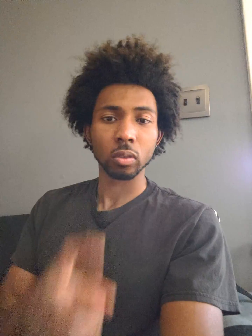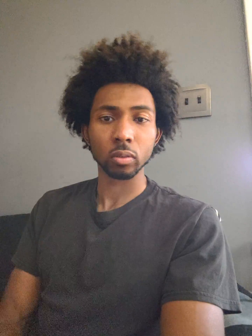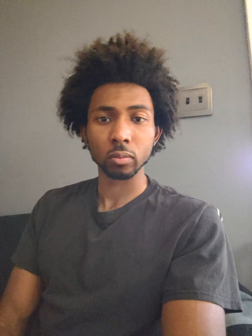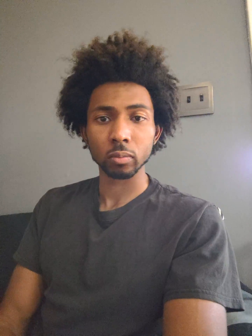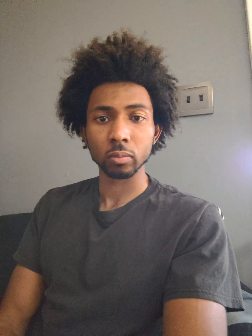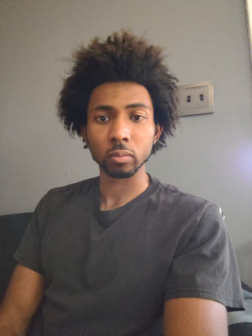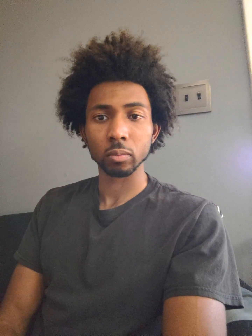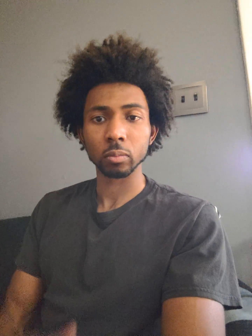buy